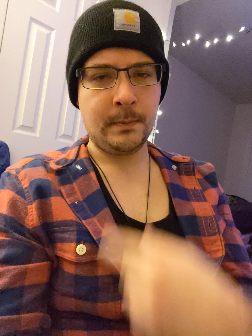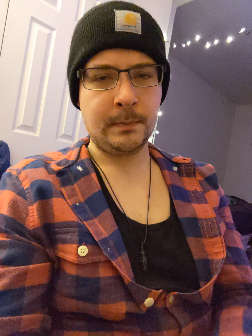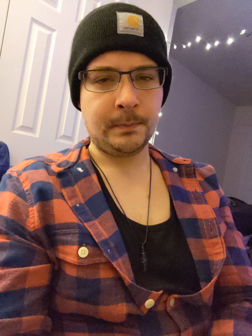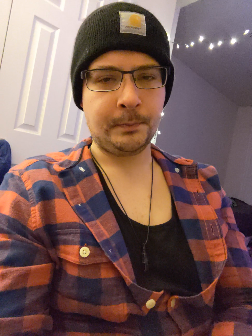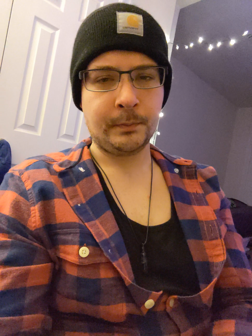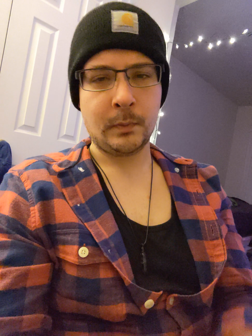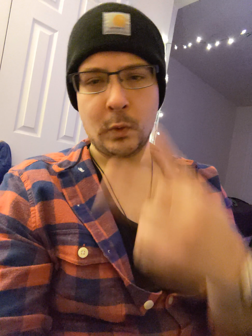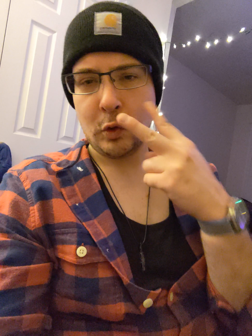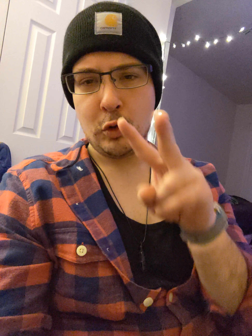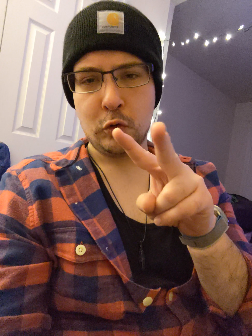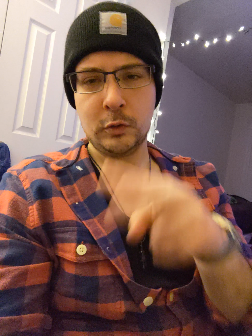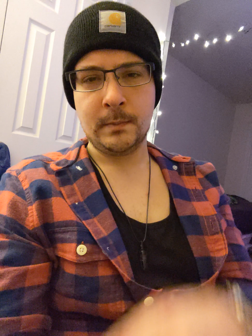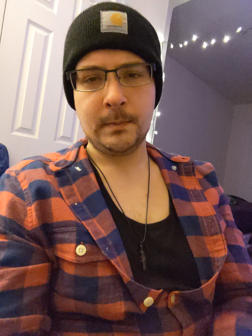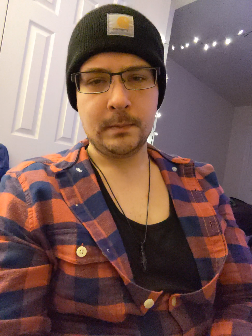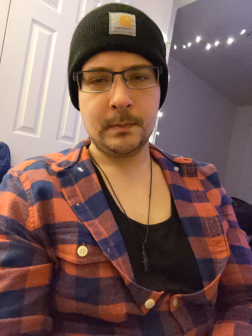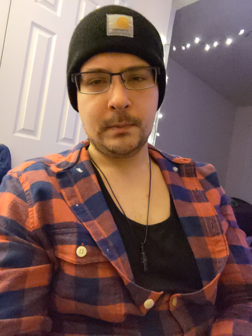look